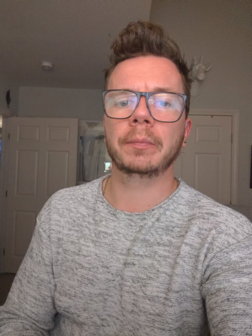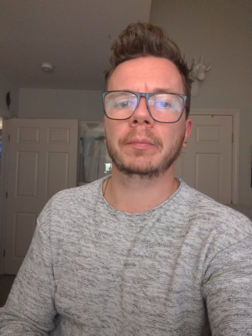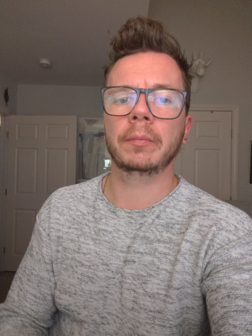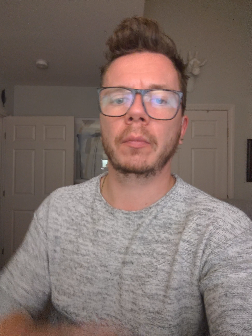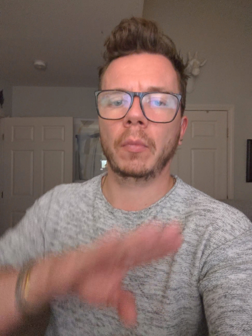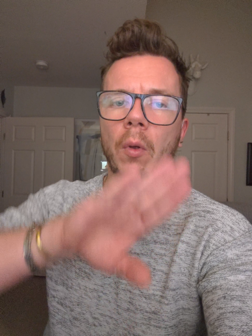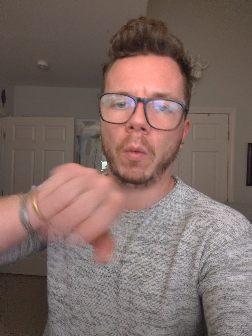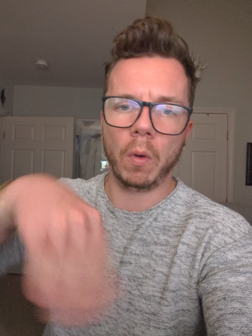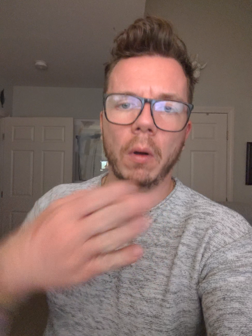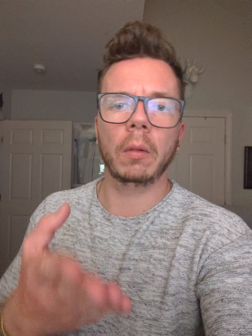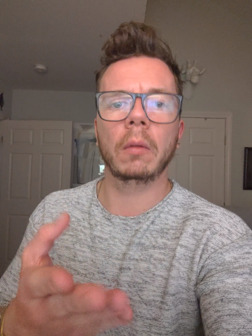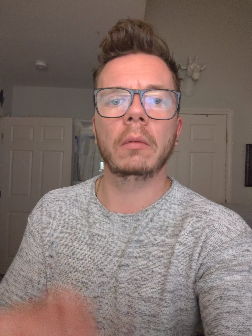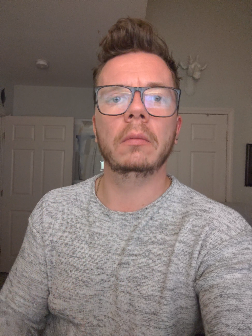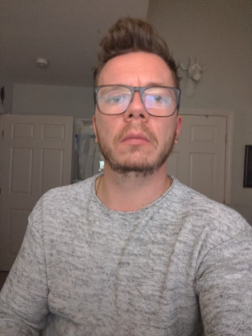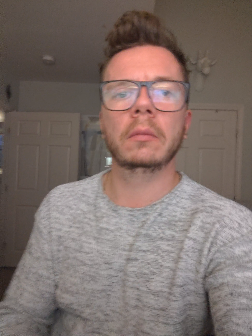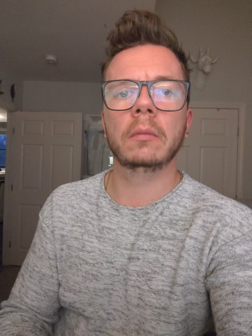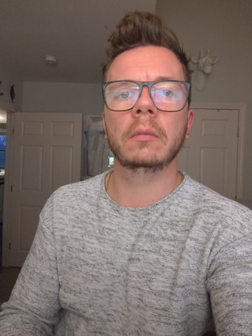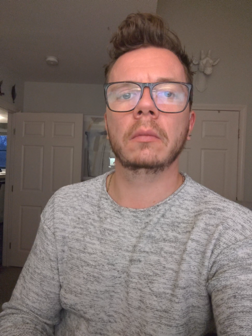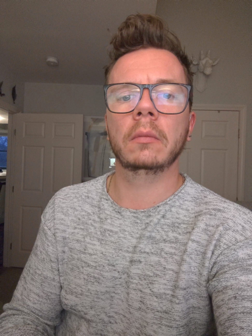all